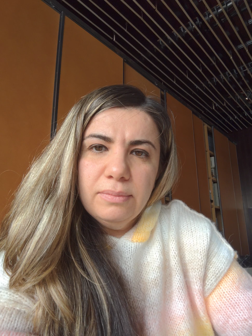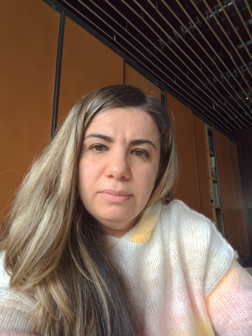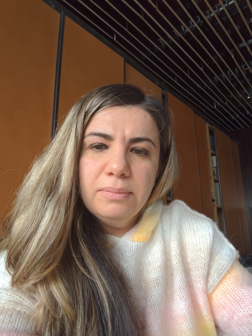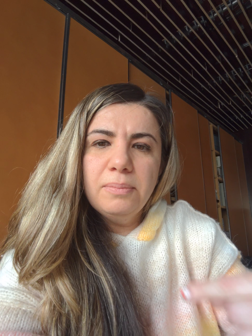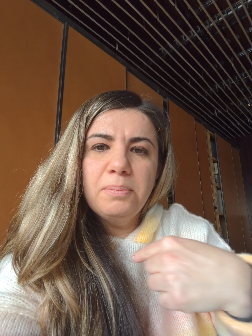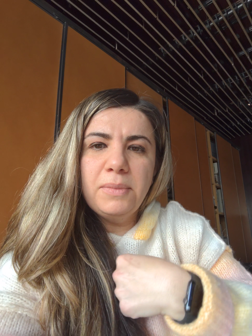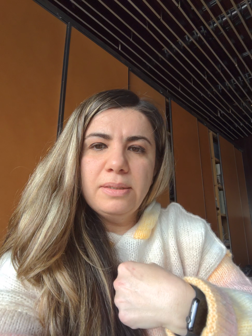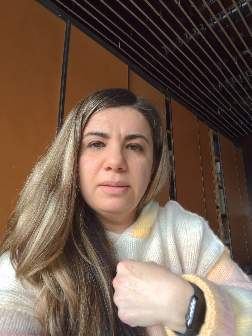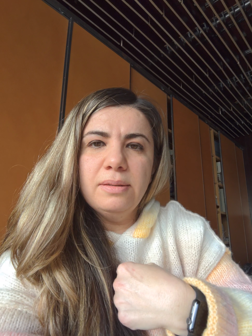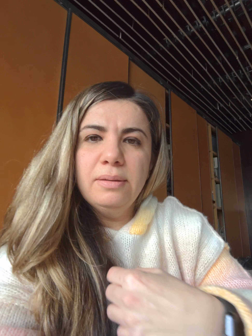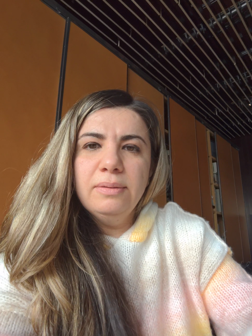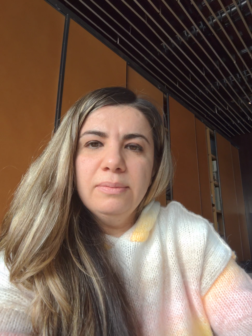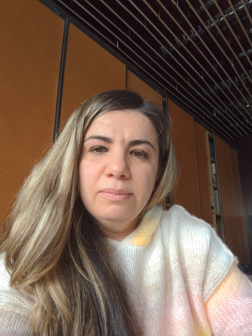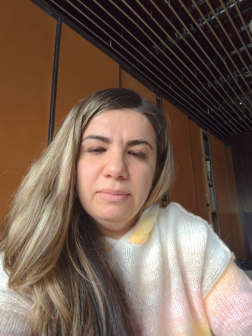my